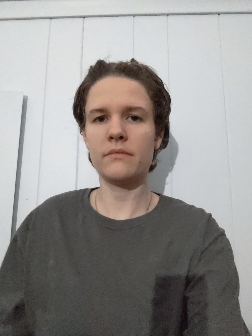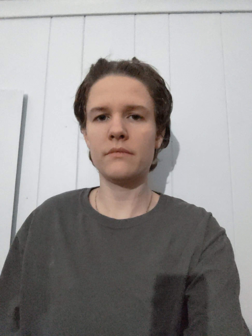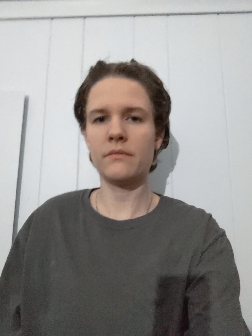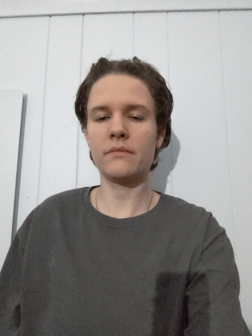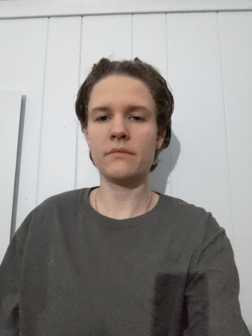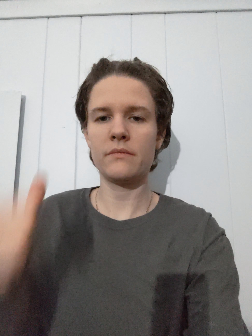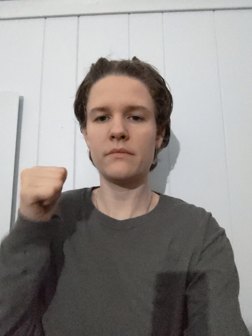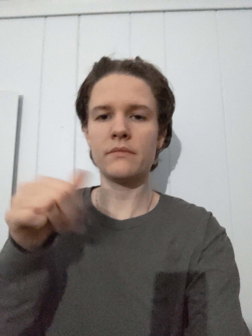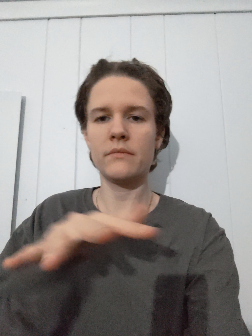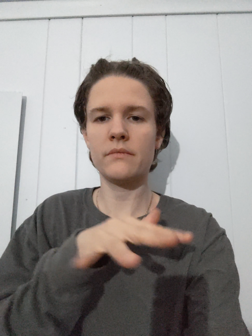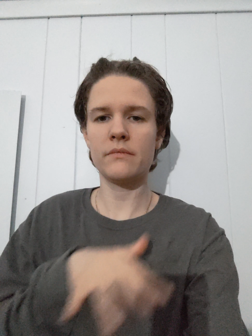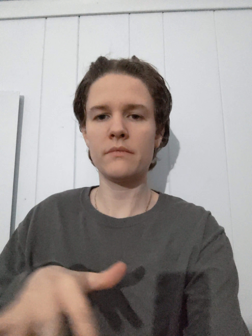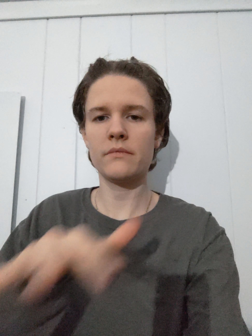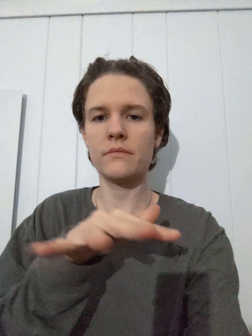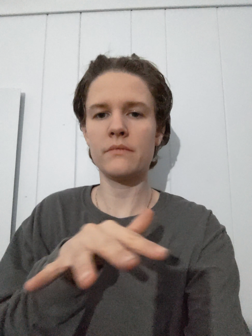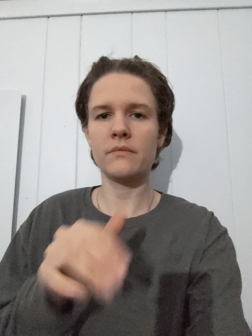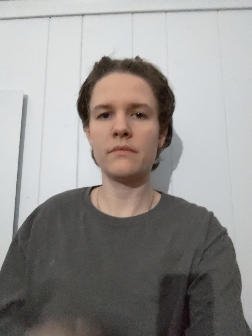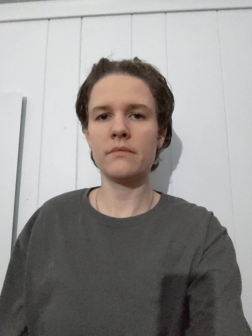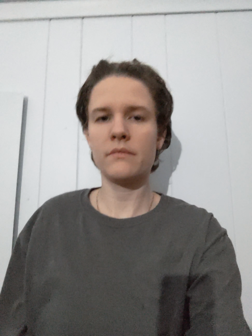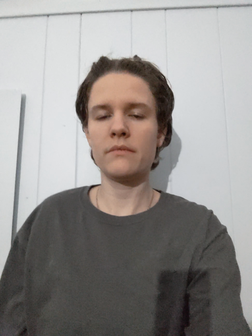backyard